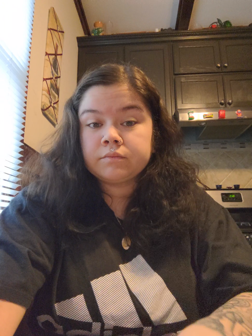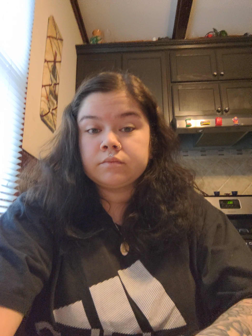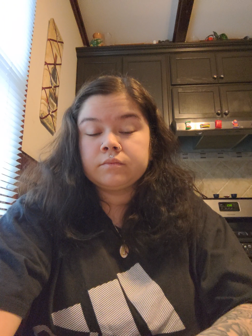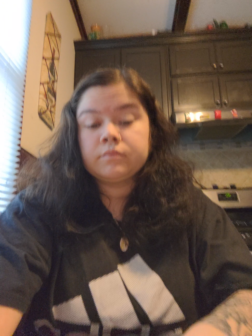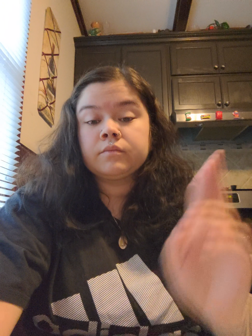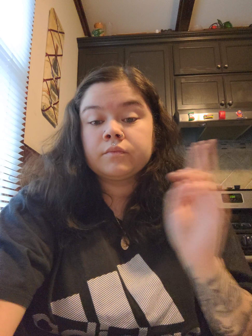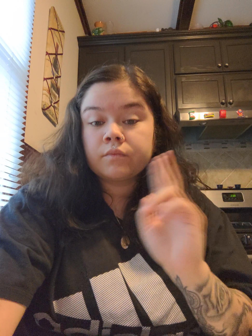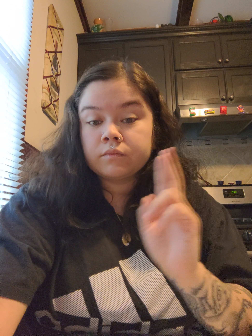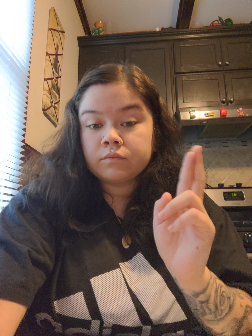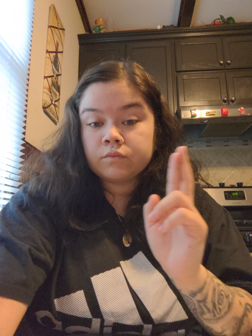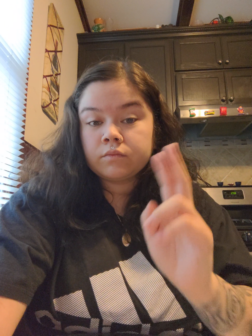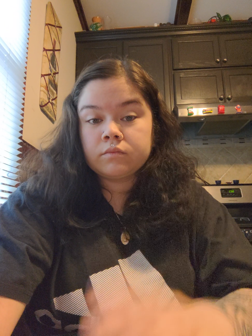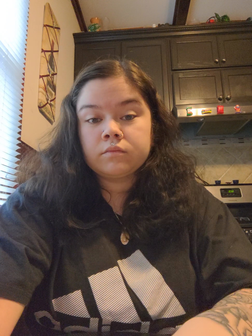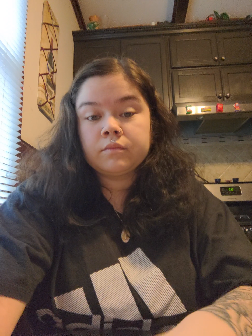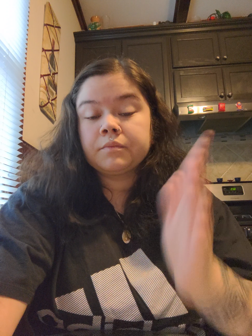refrigerator